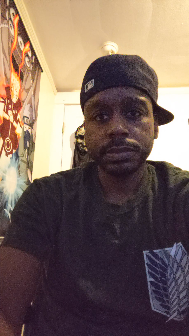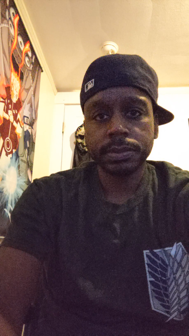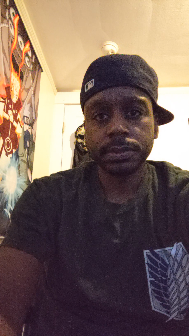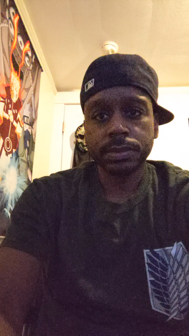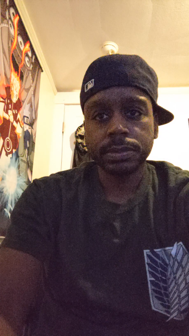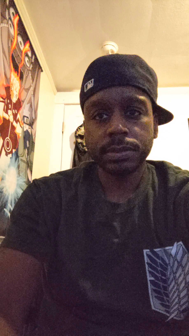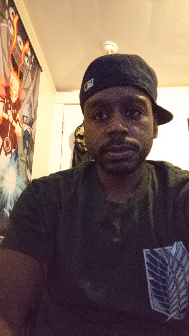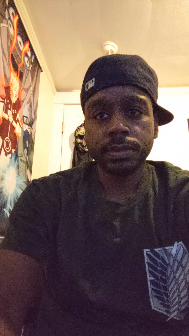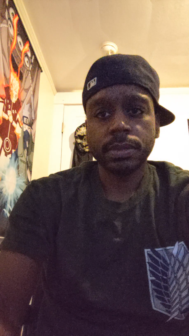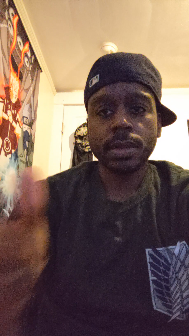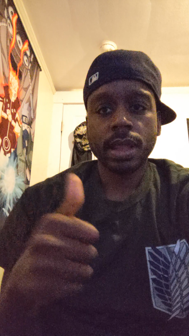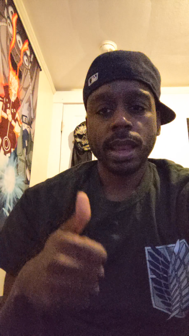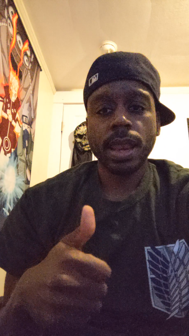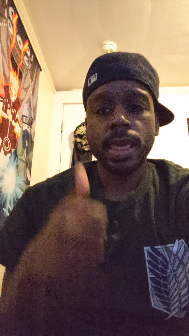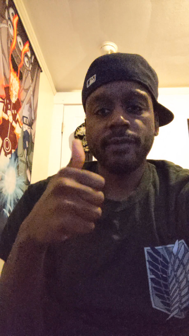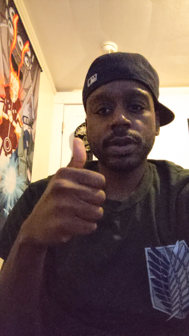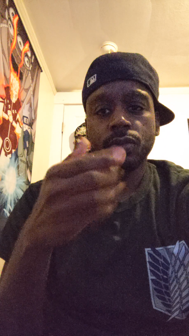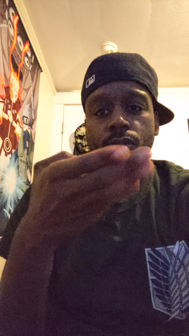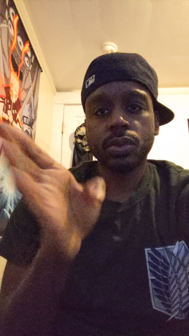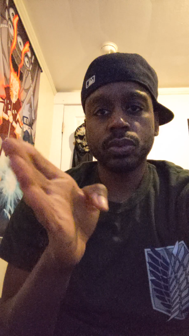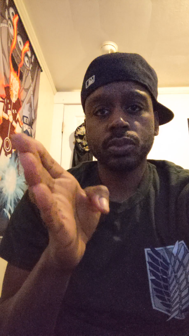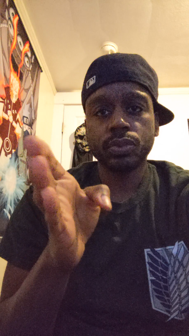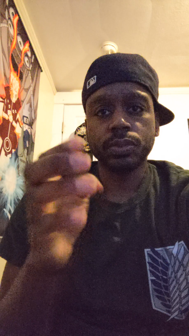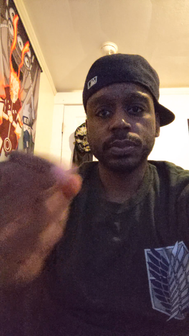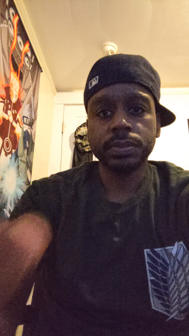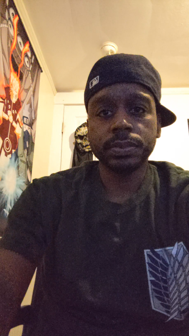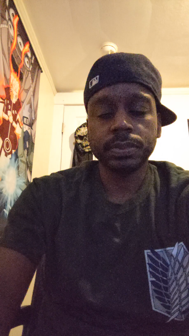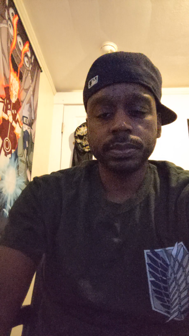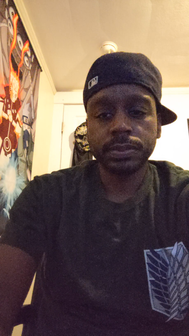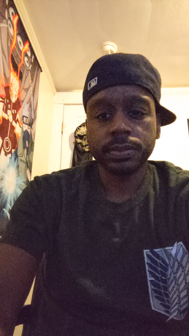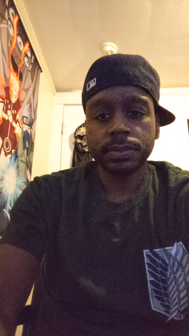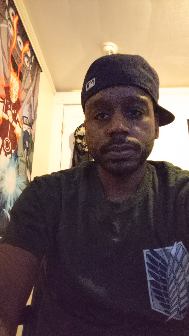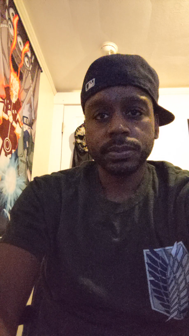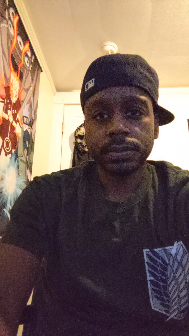living room